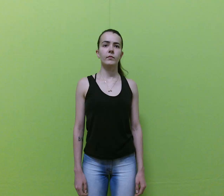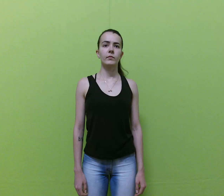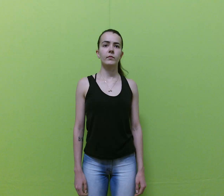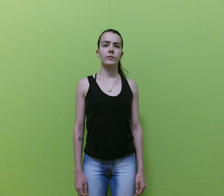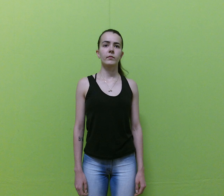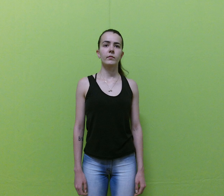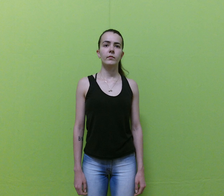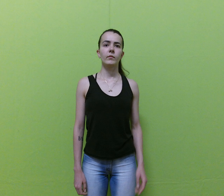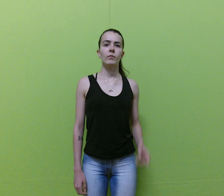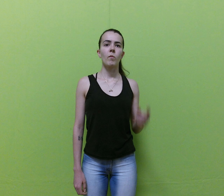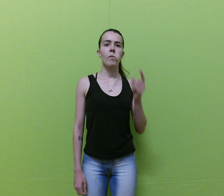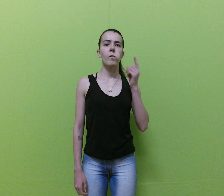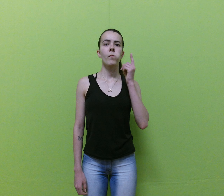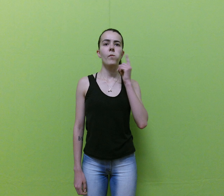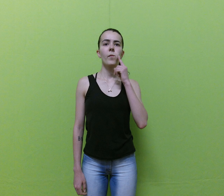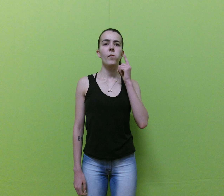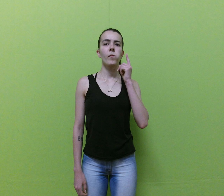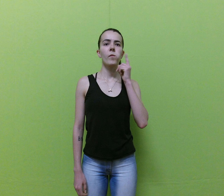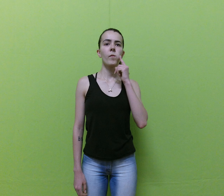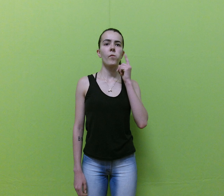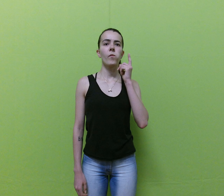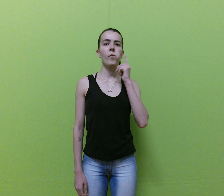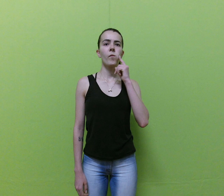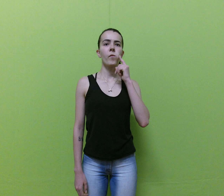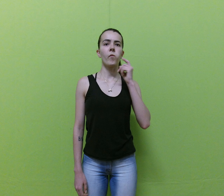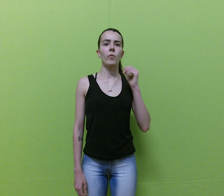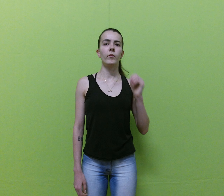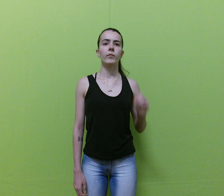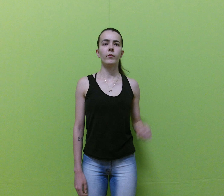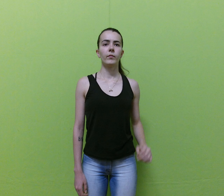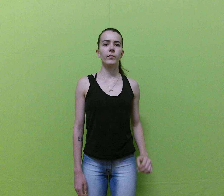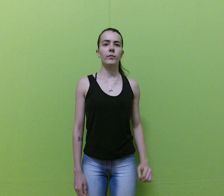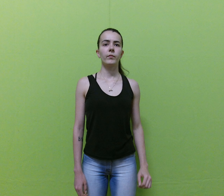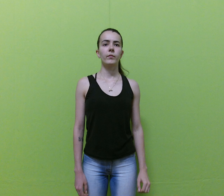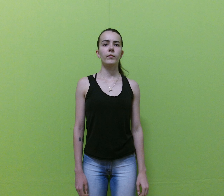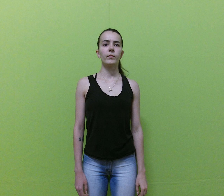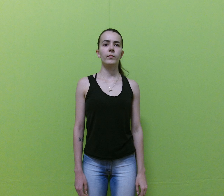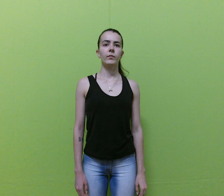bala